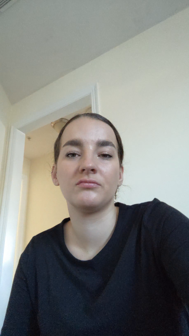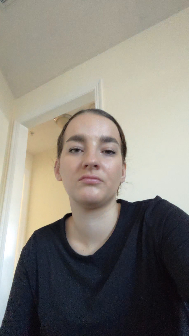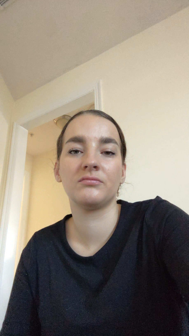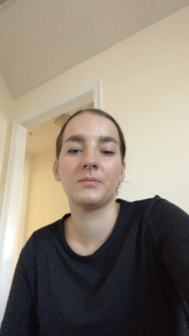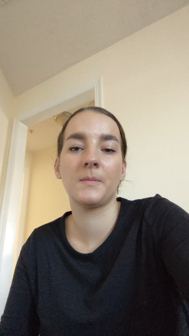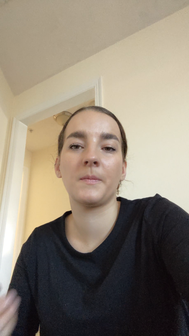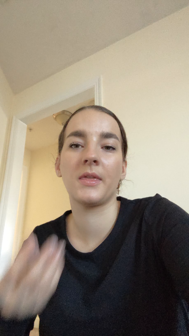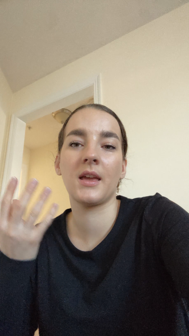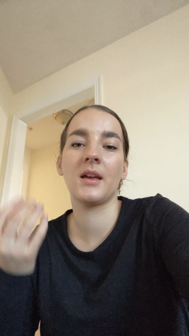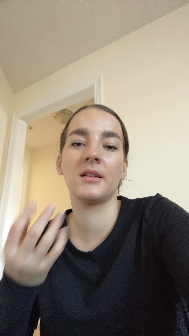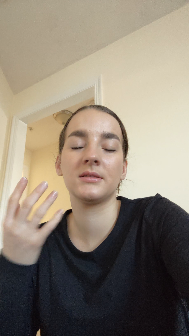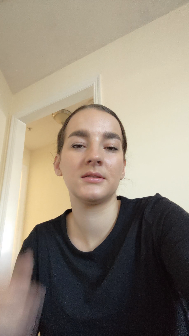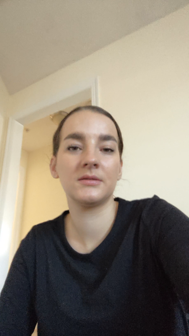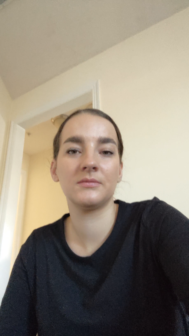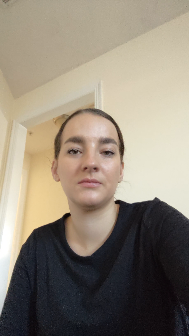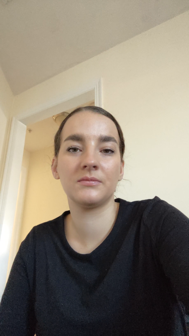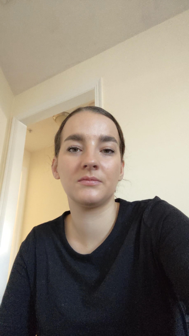plants